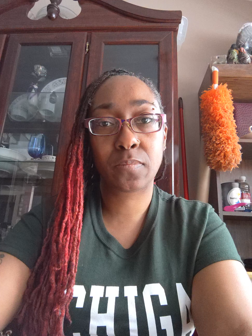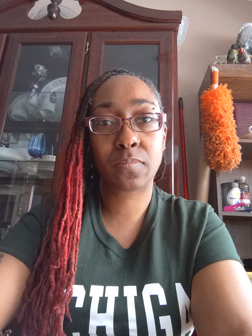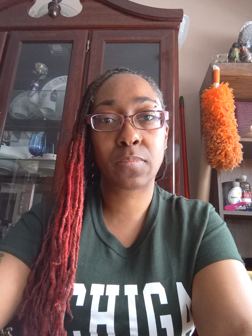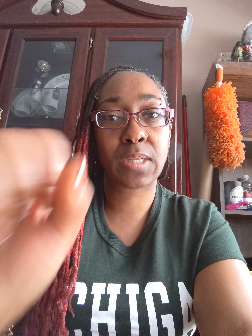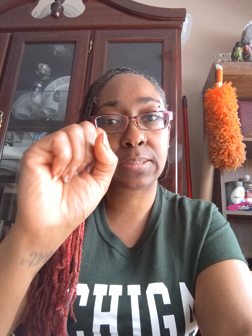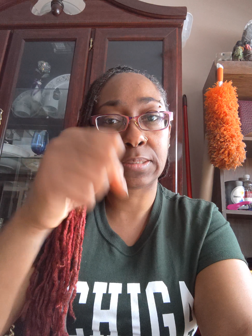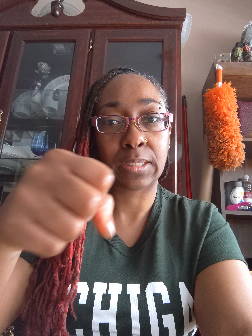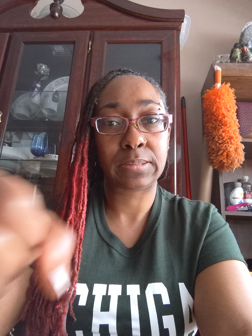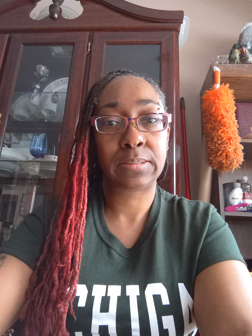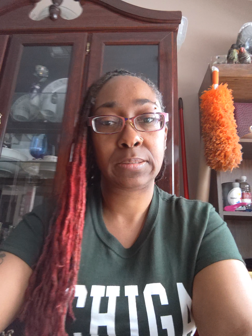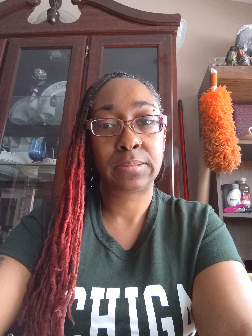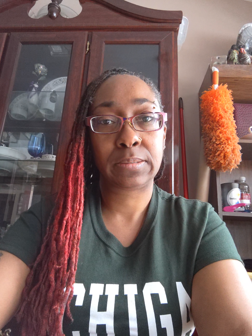yes